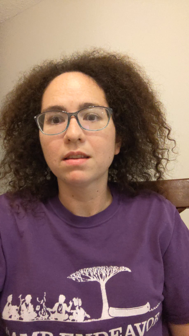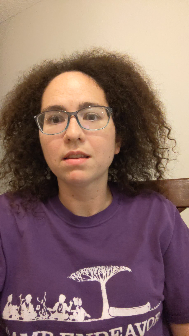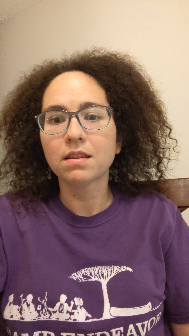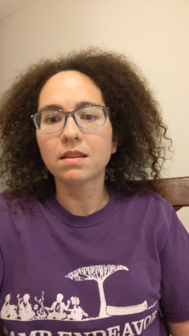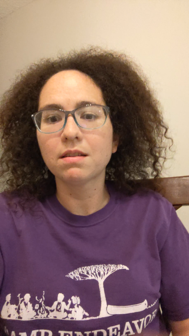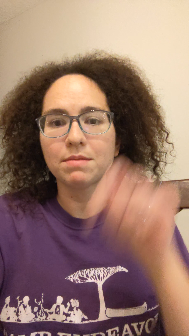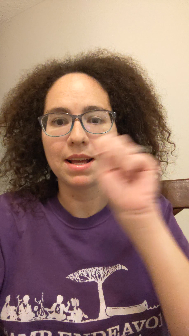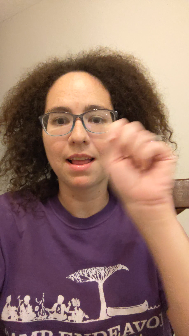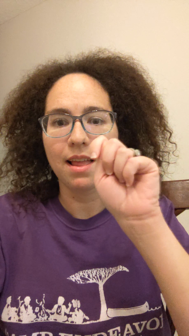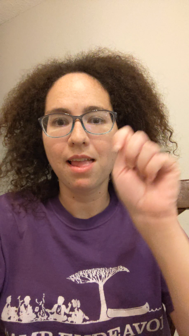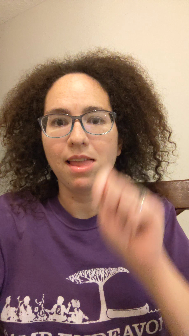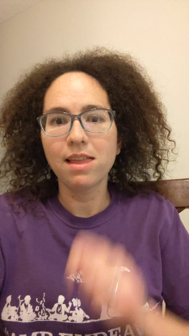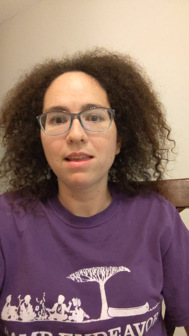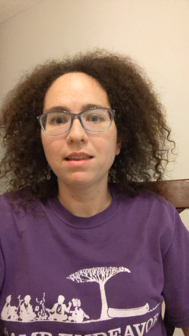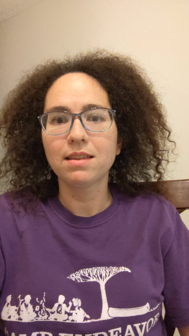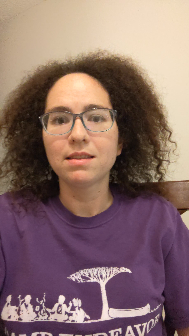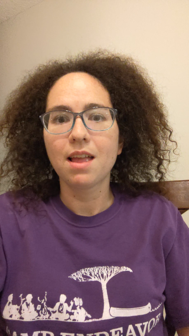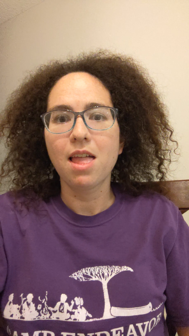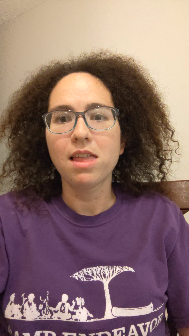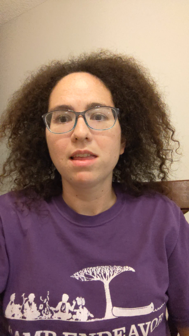bathroom